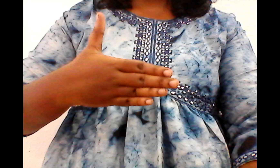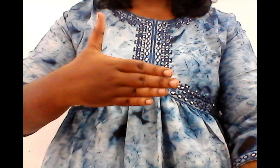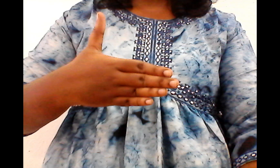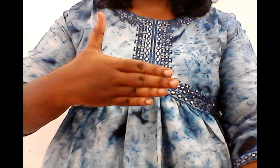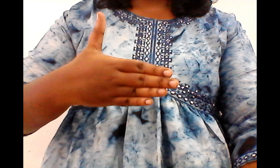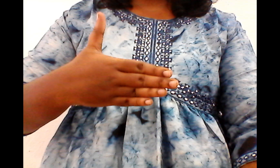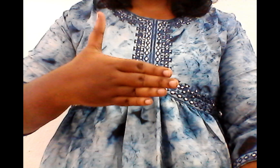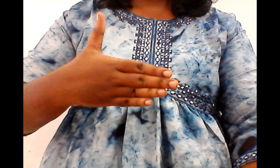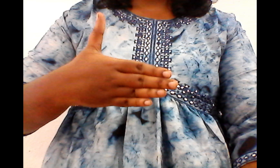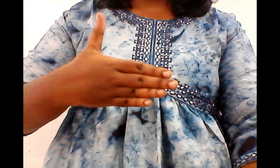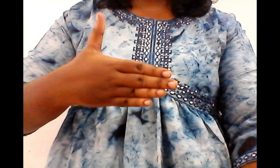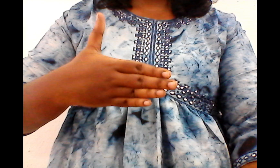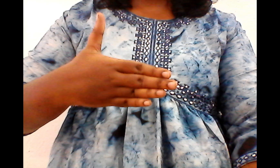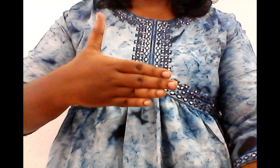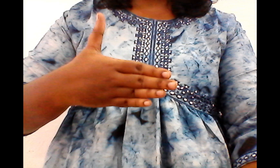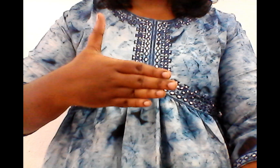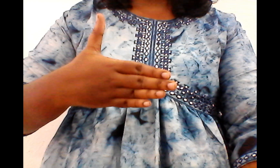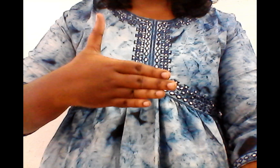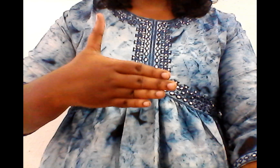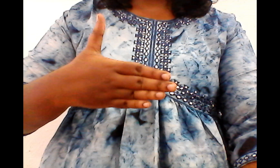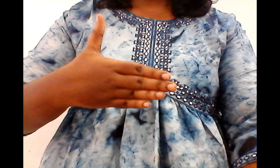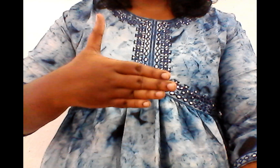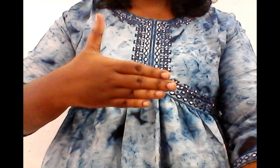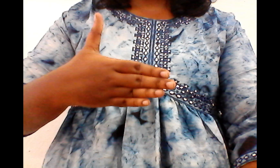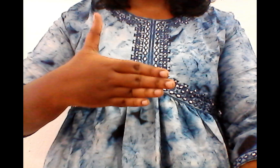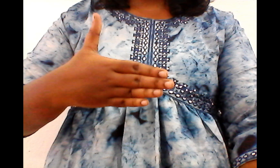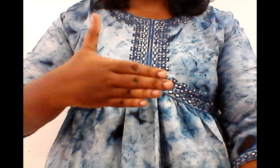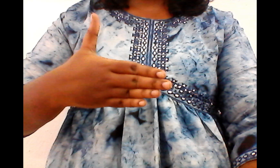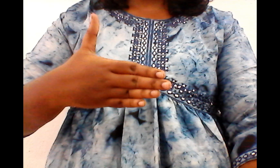ആ